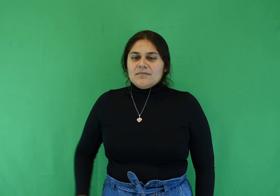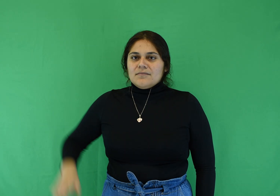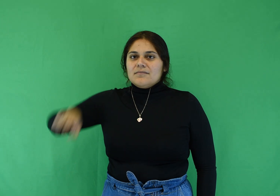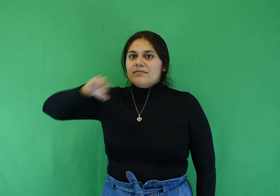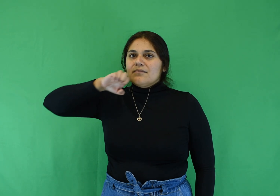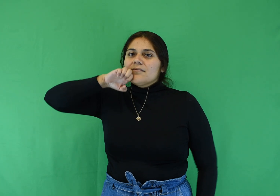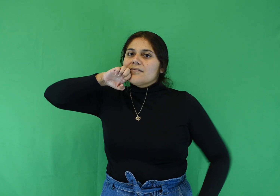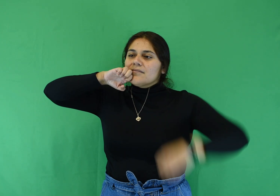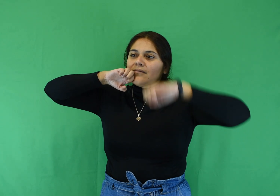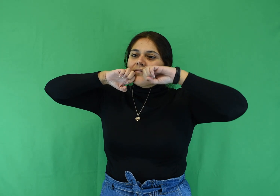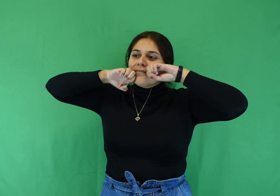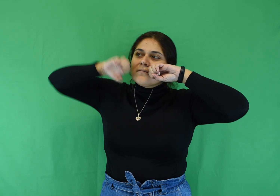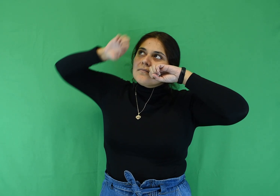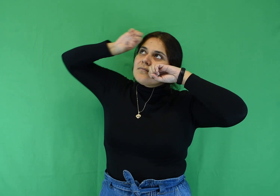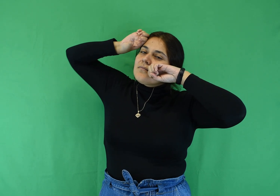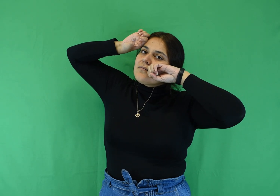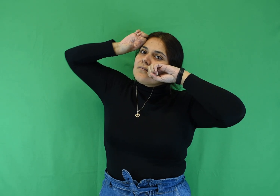temperatura